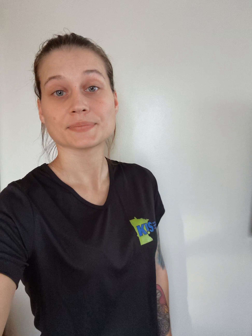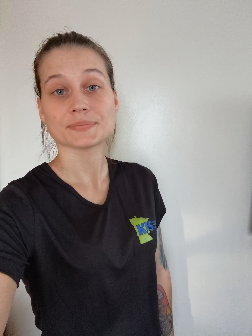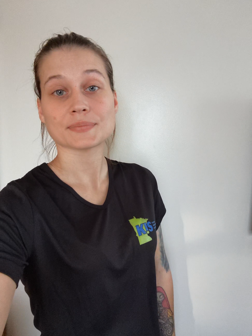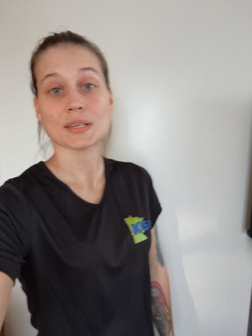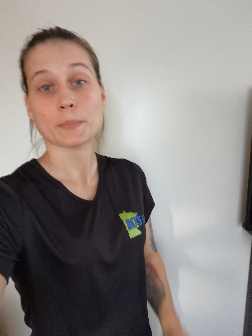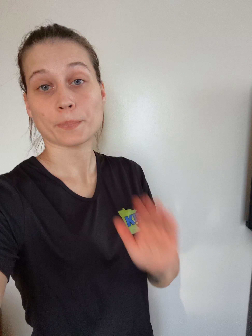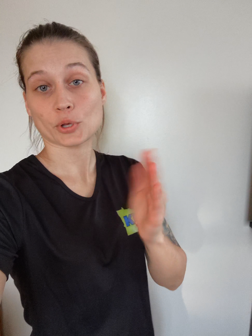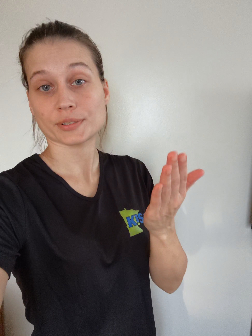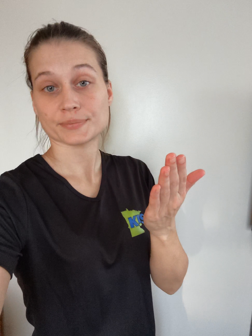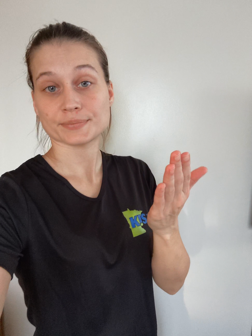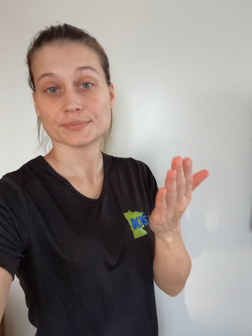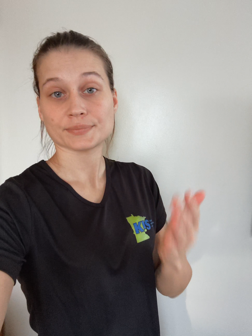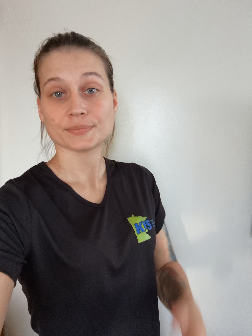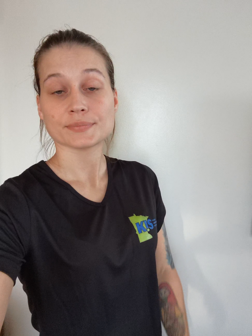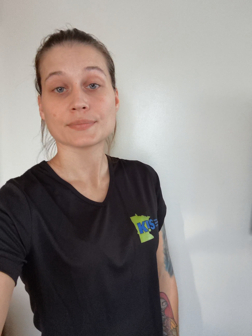book